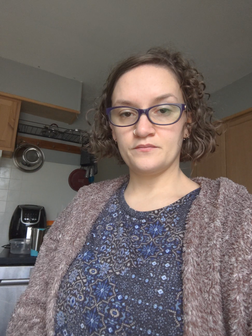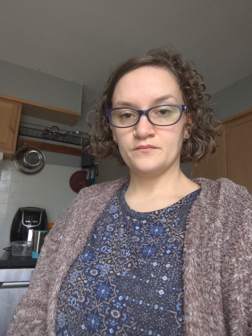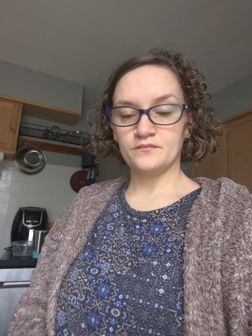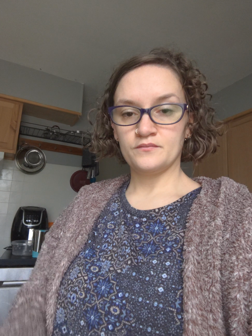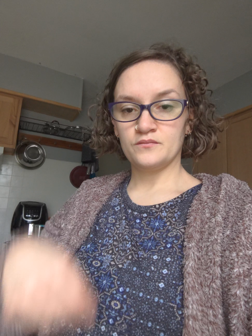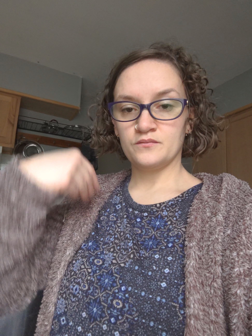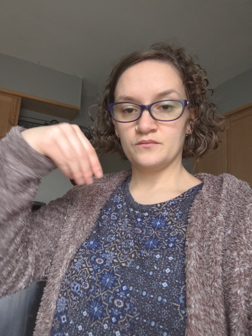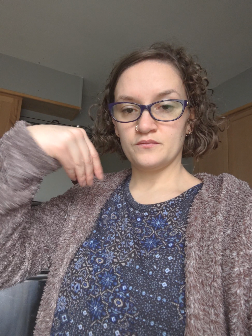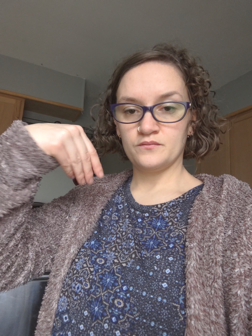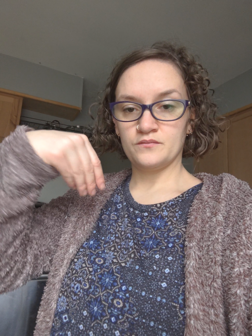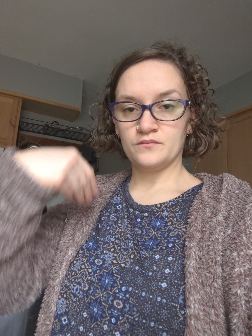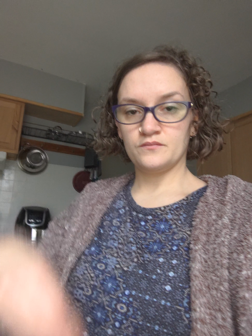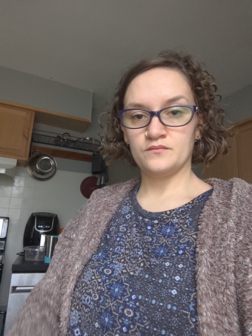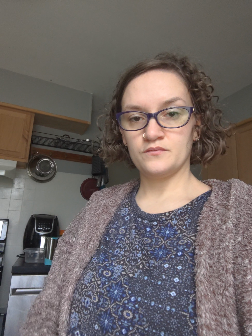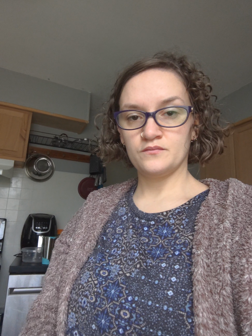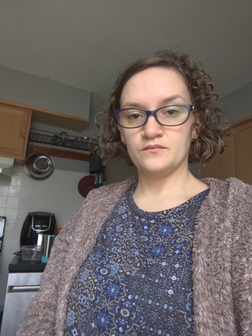store